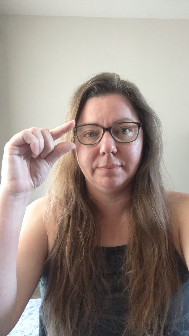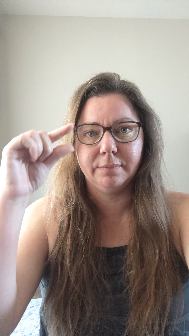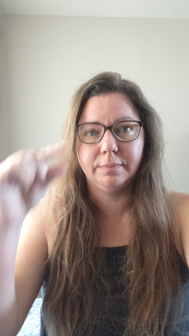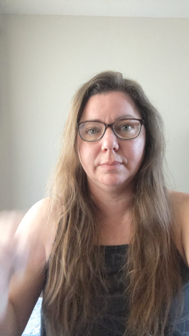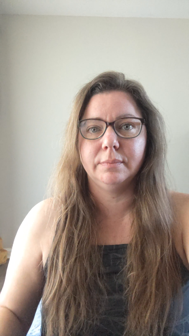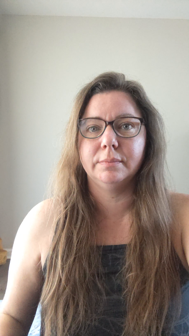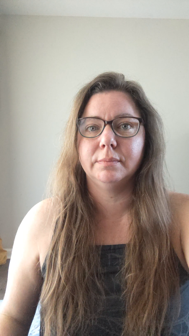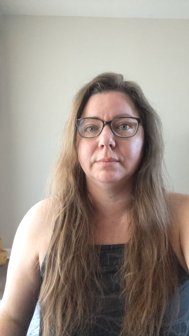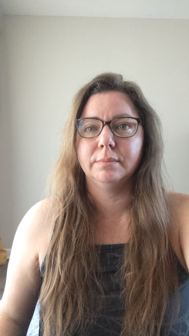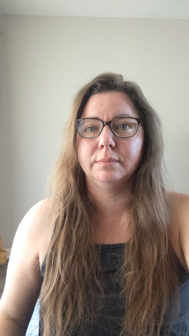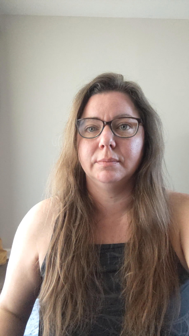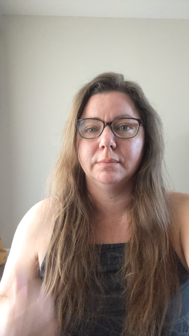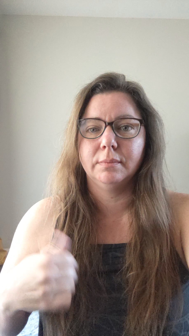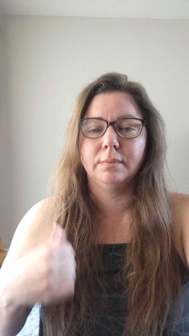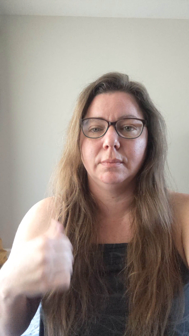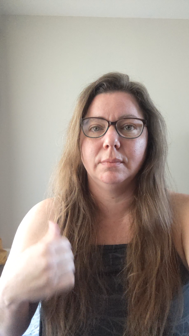bathtub